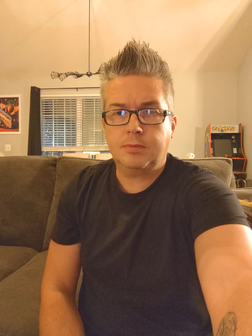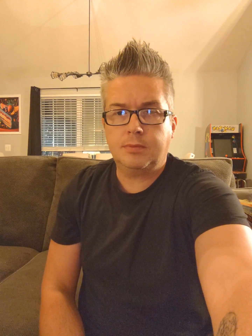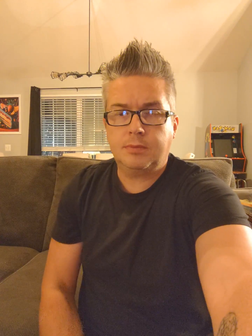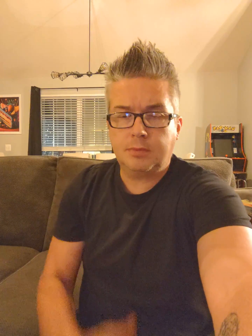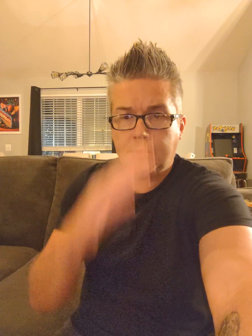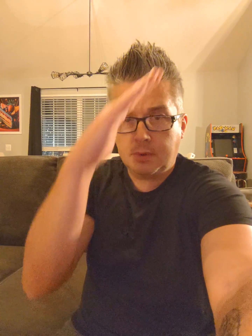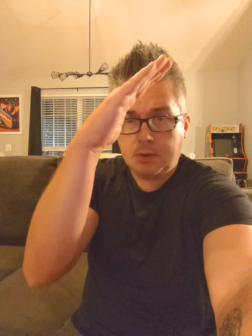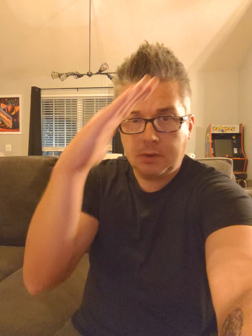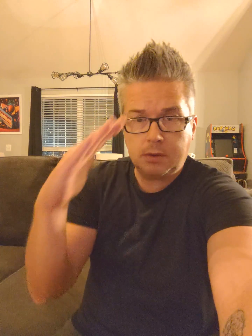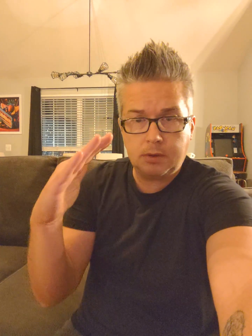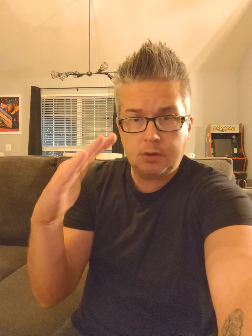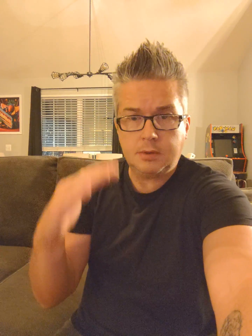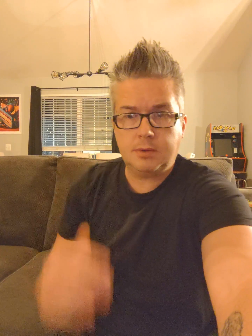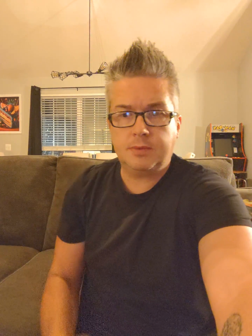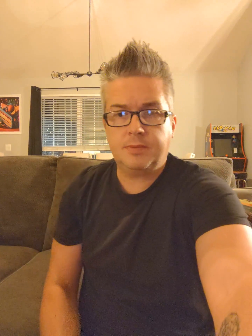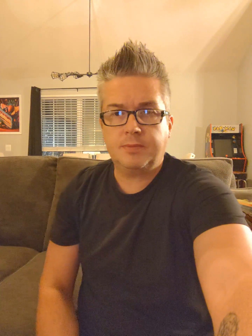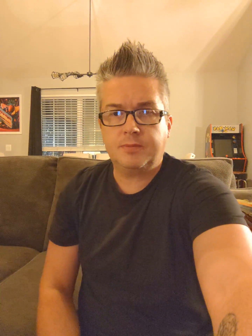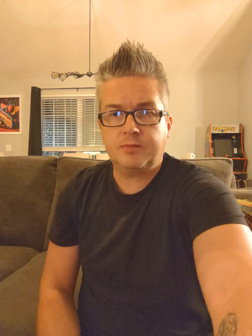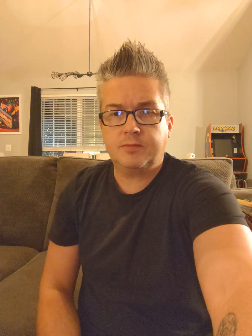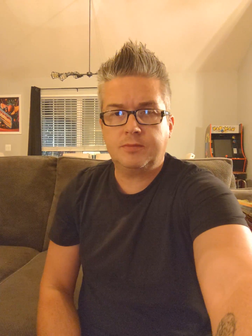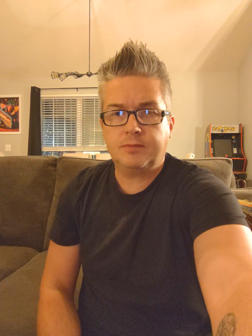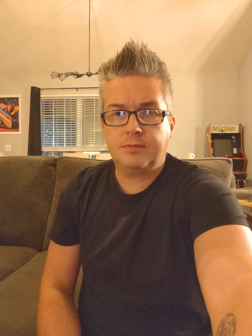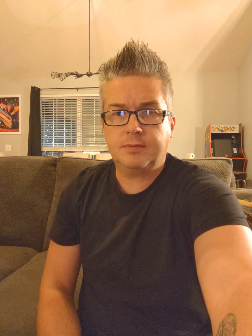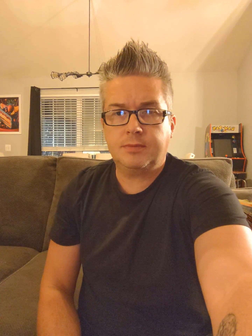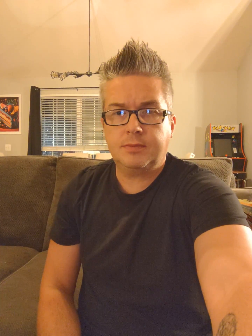roof